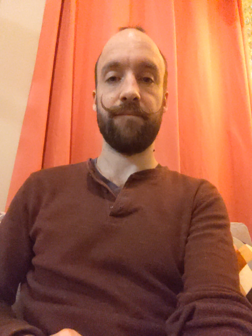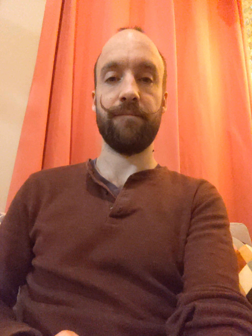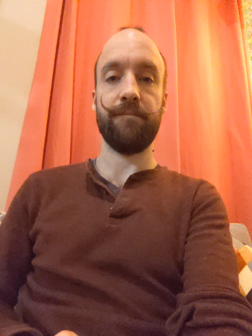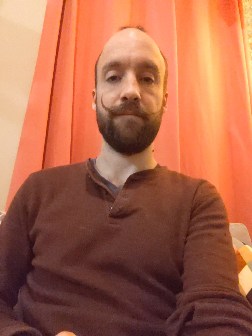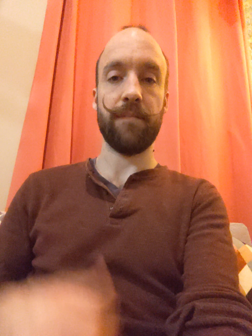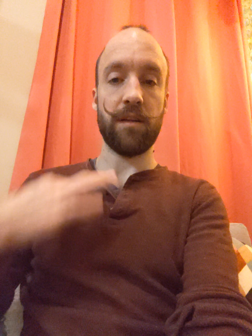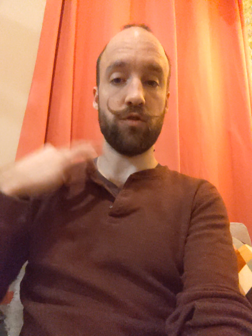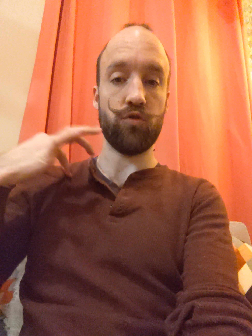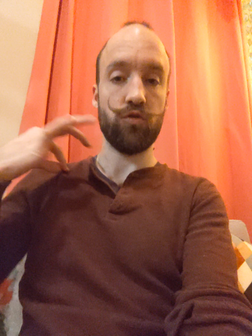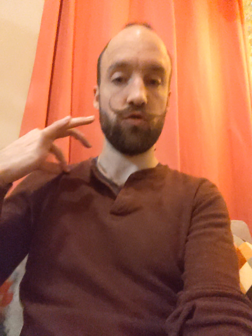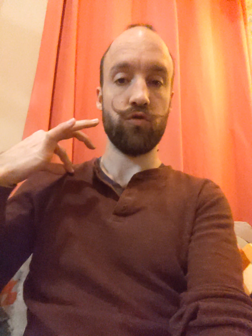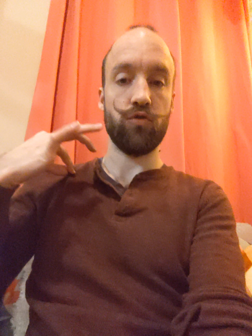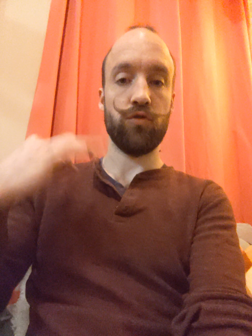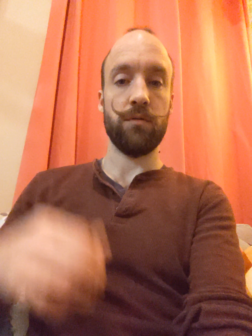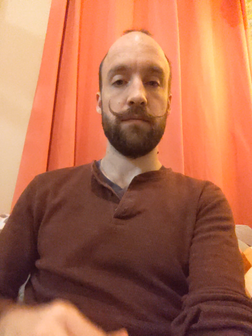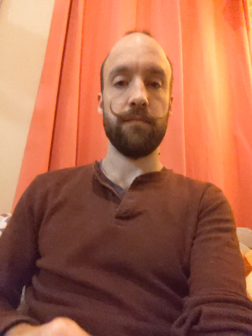shirt